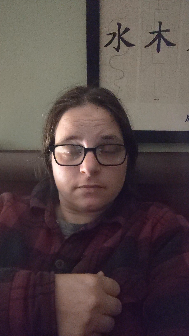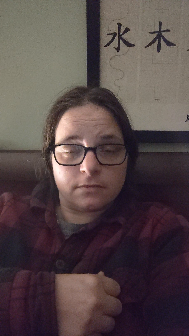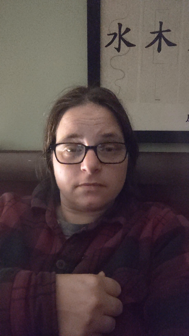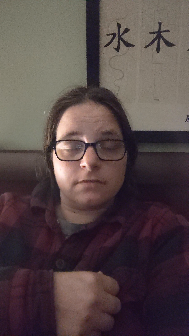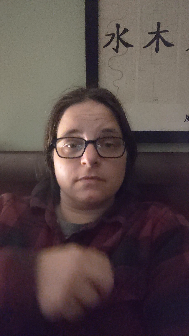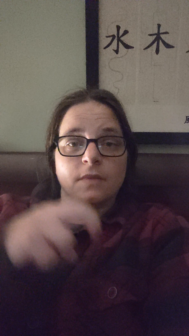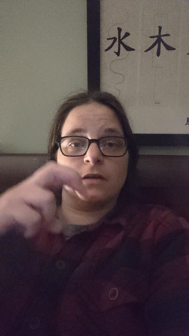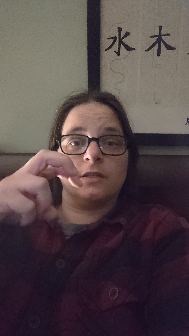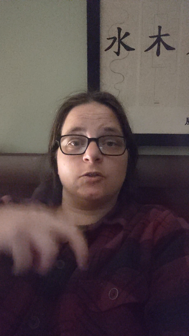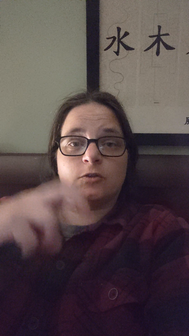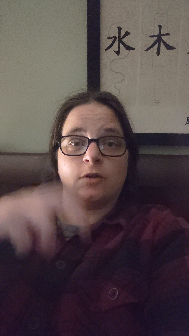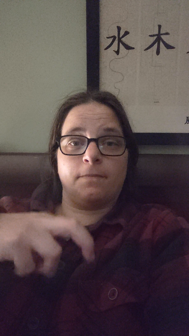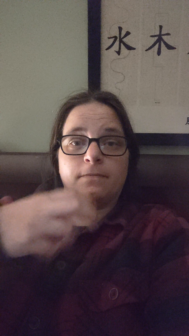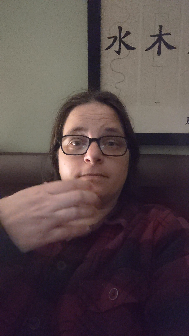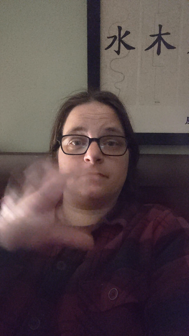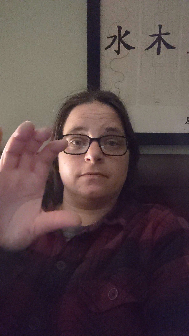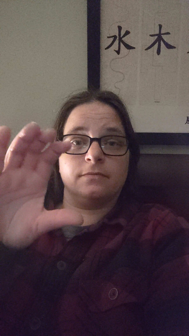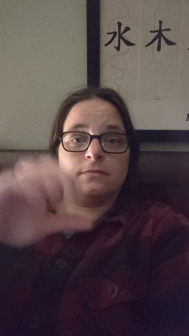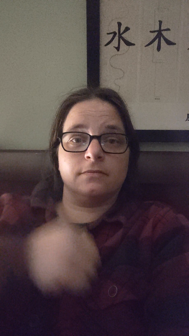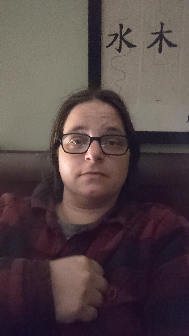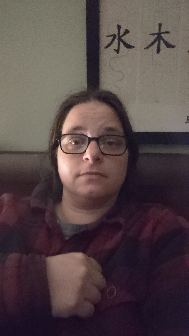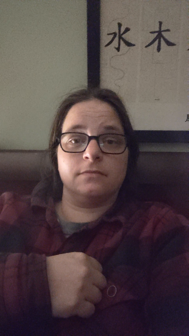potato chip